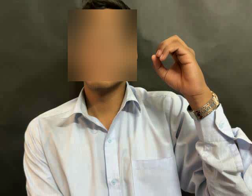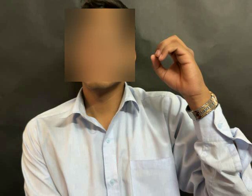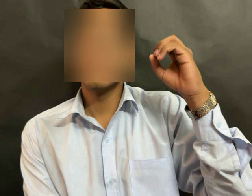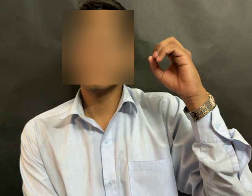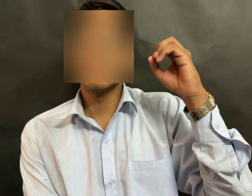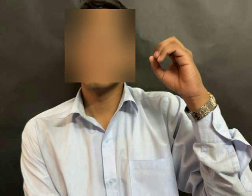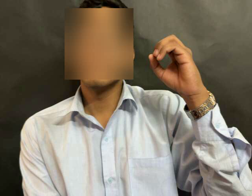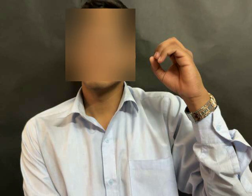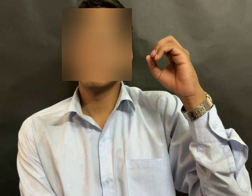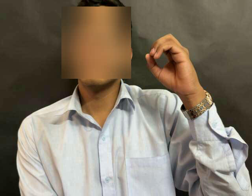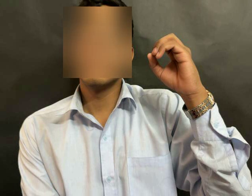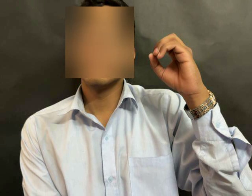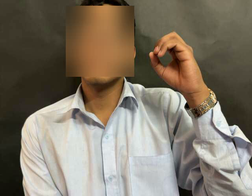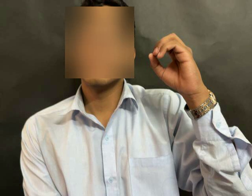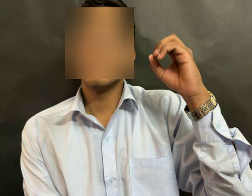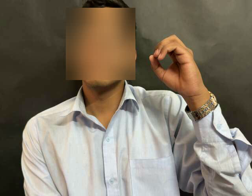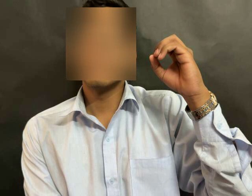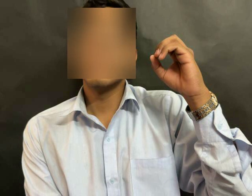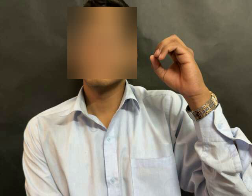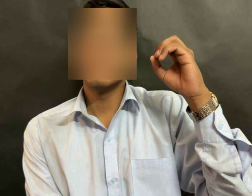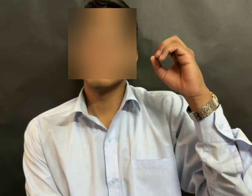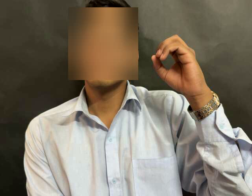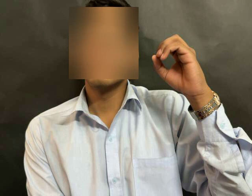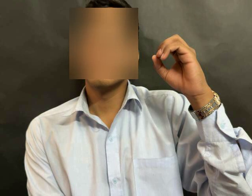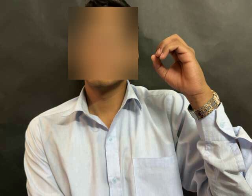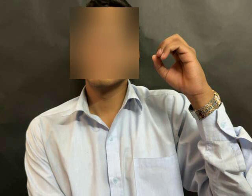O